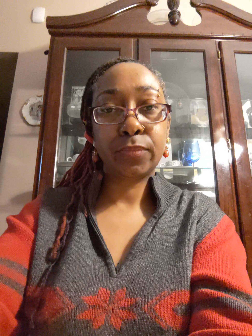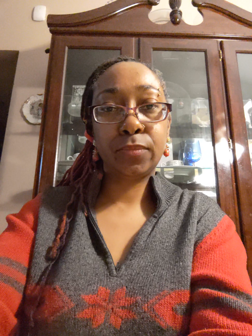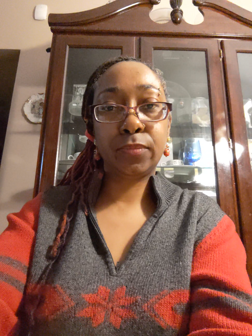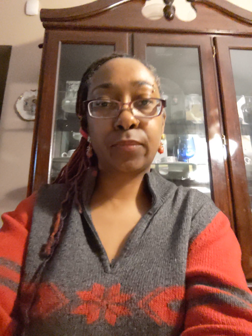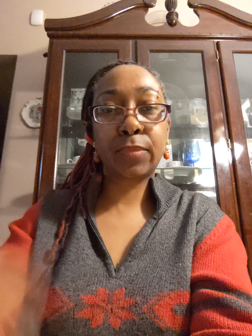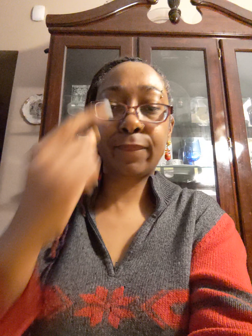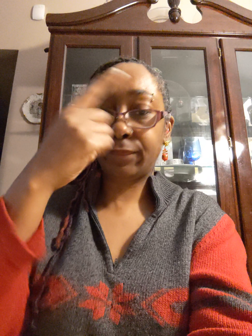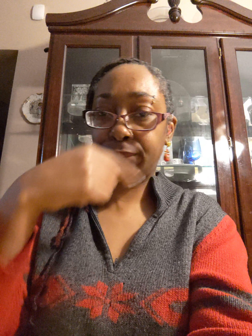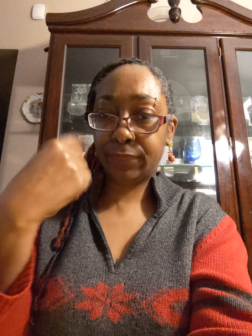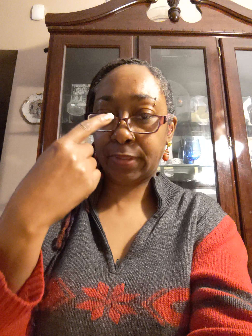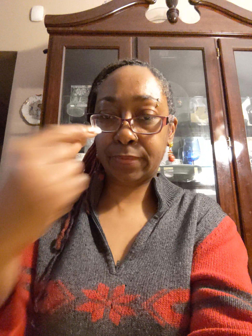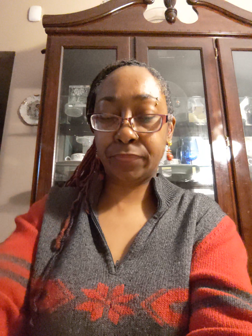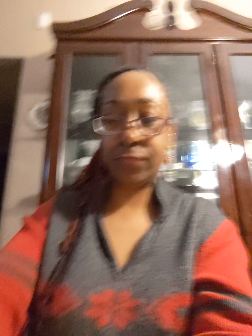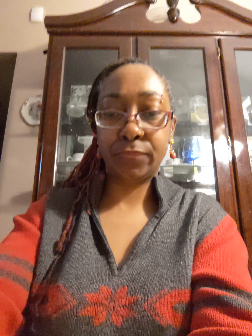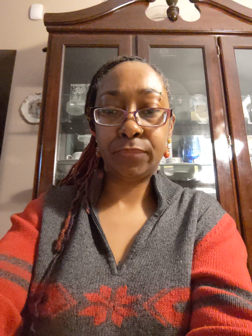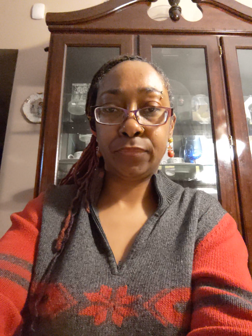face